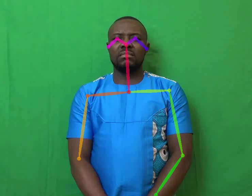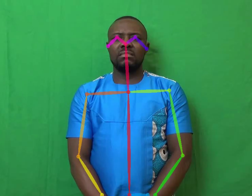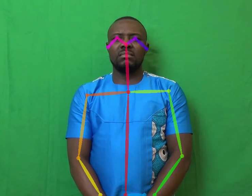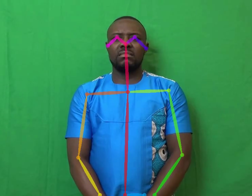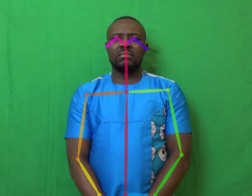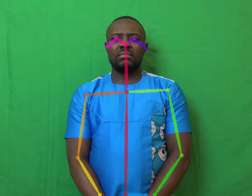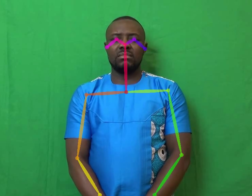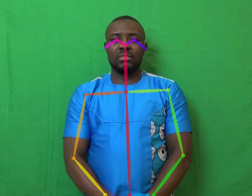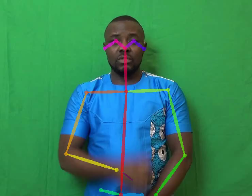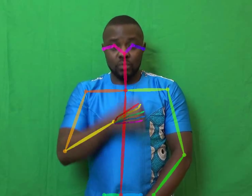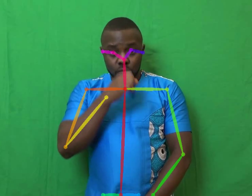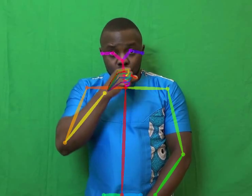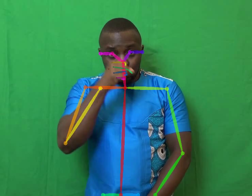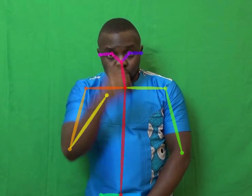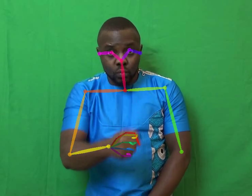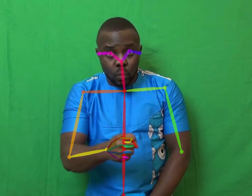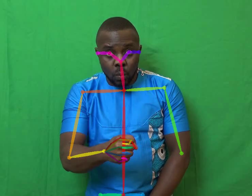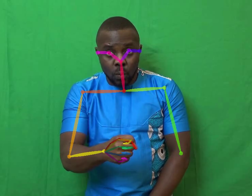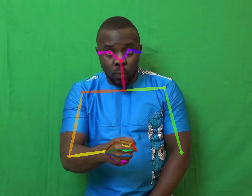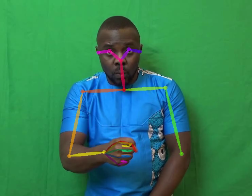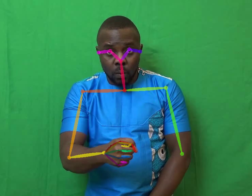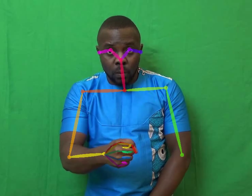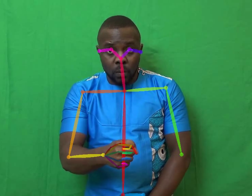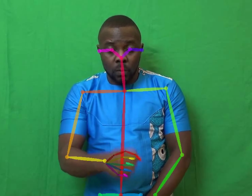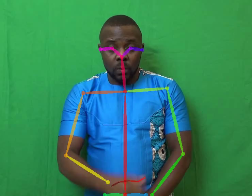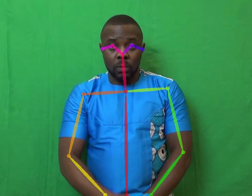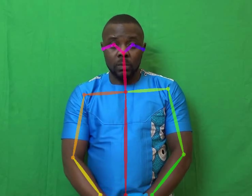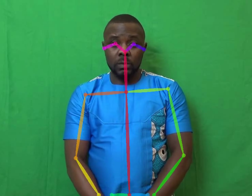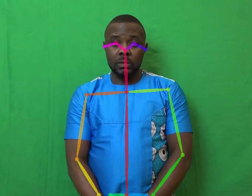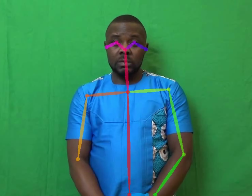sure